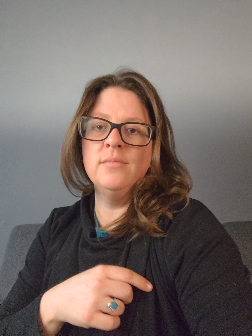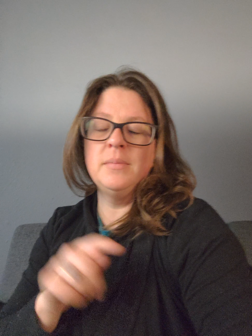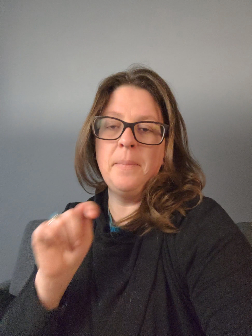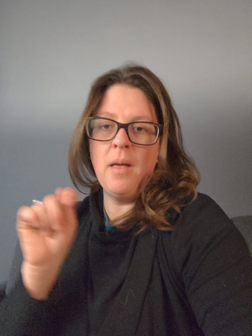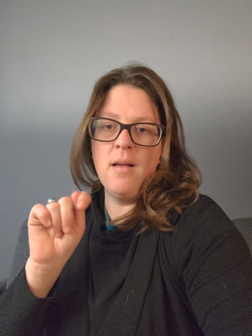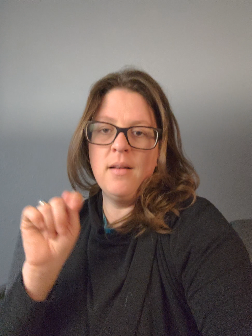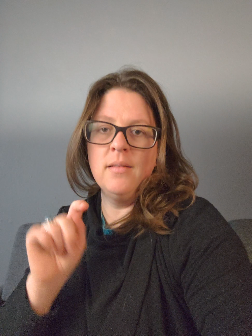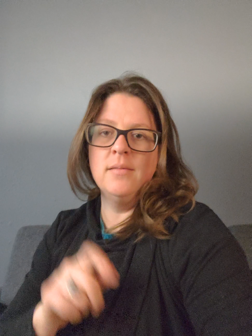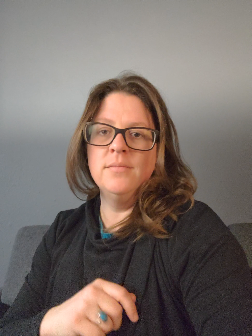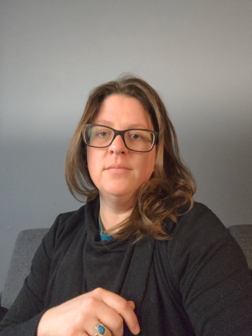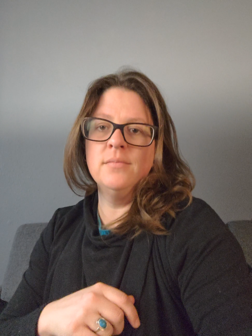potty